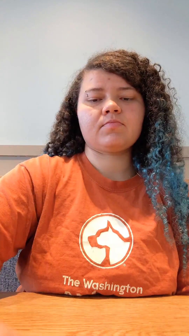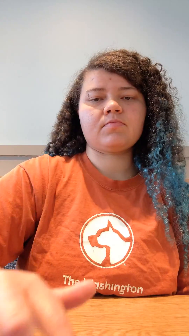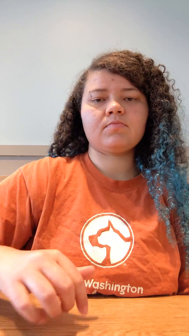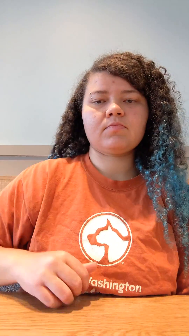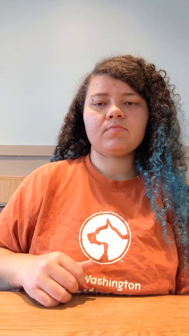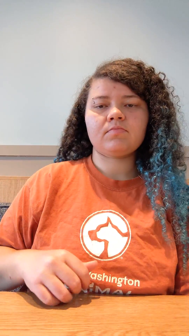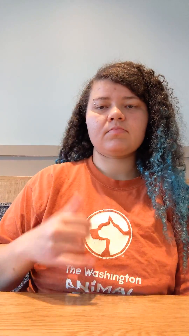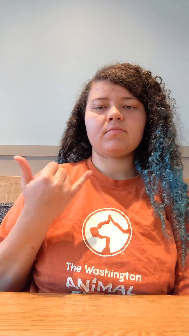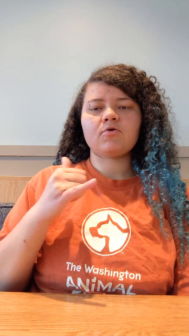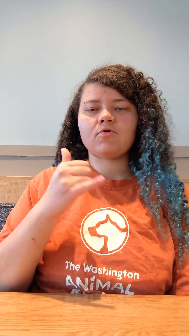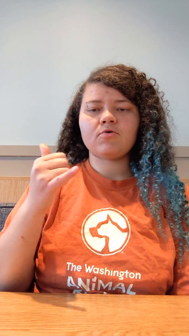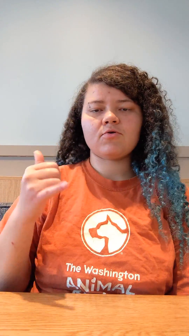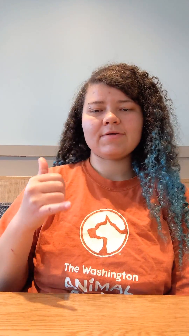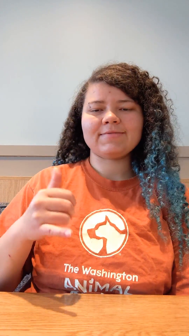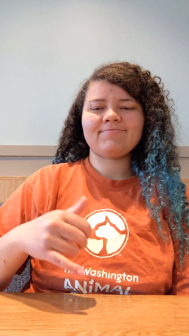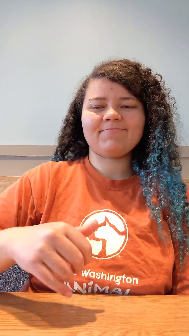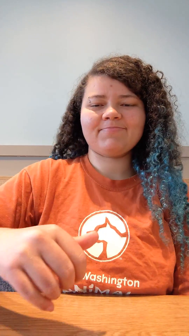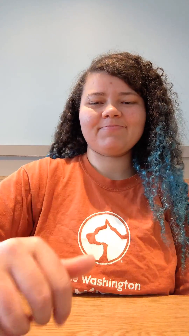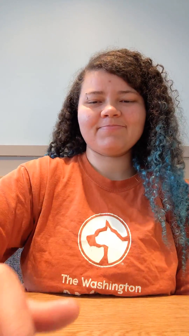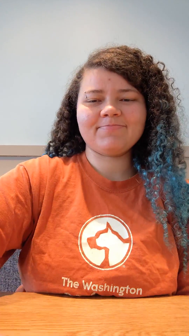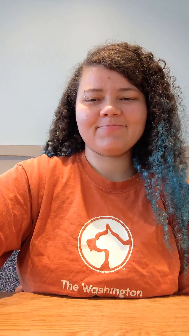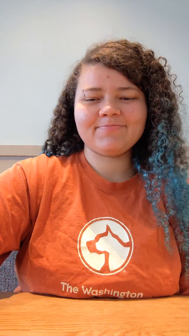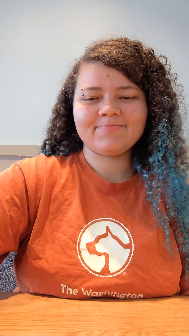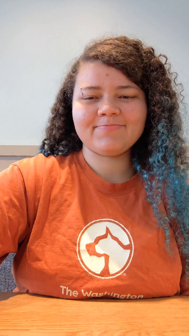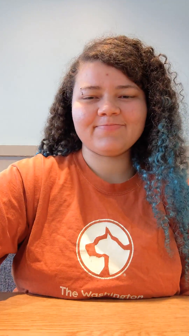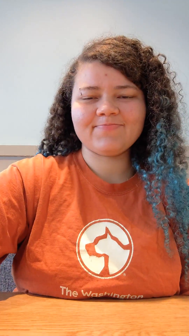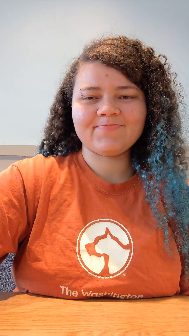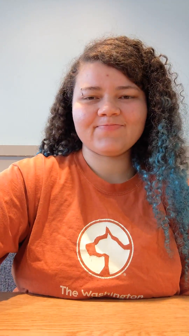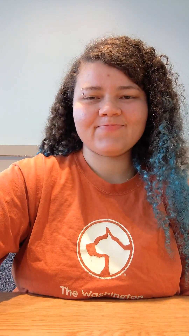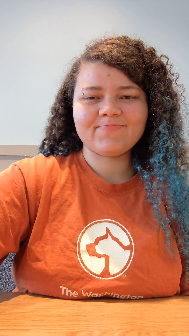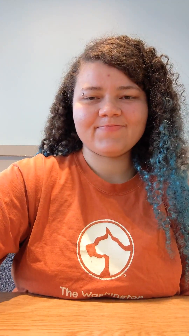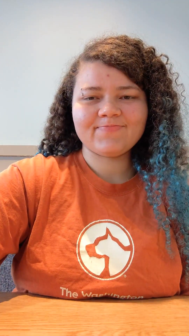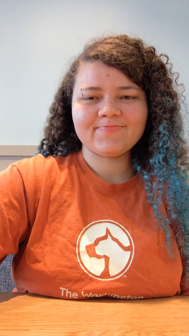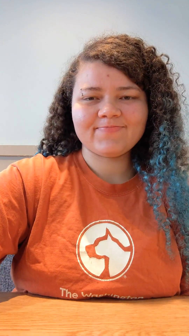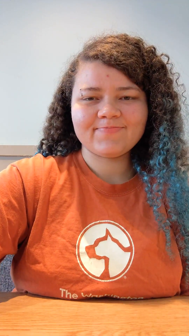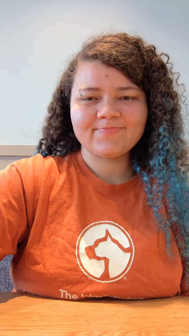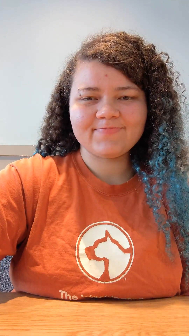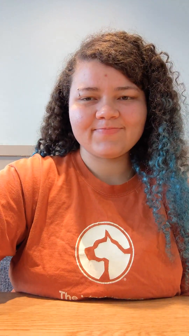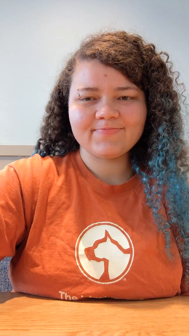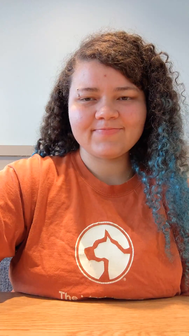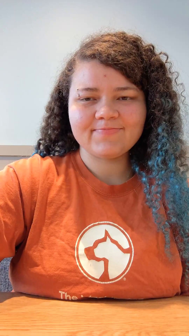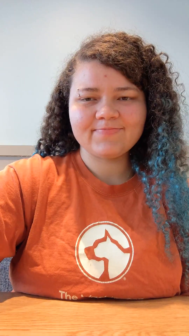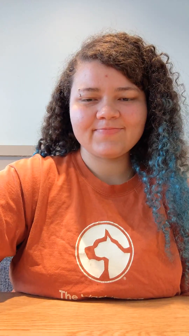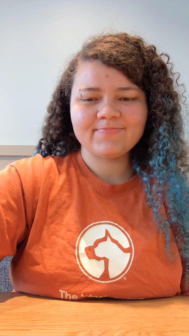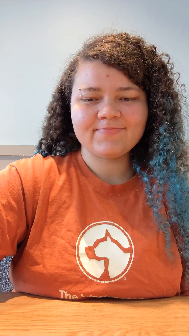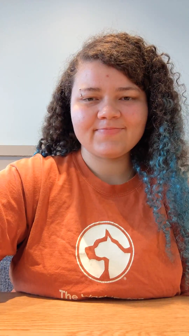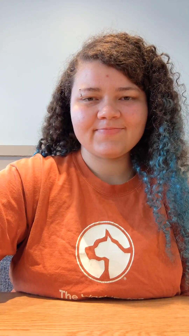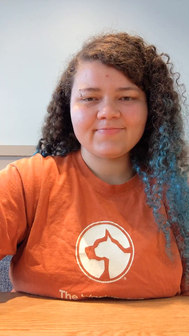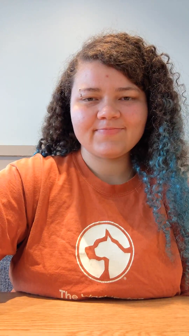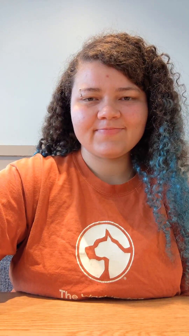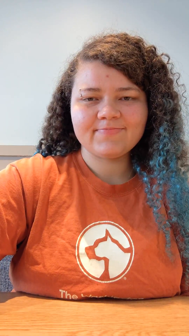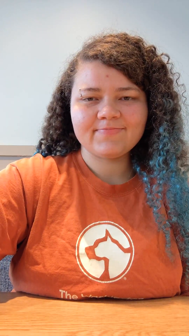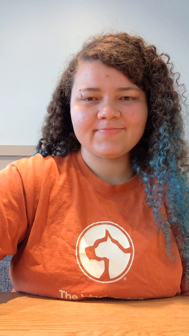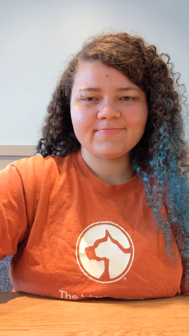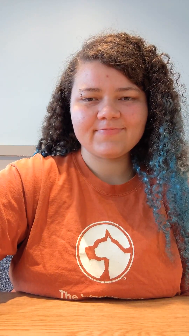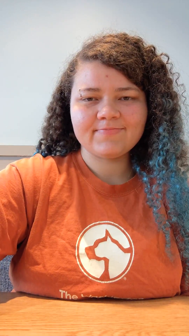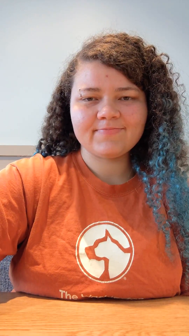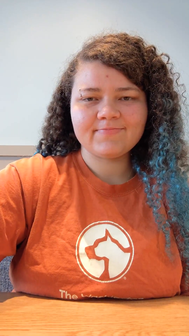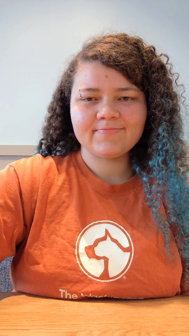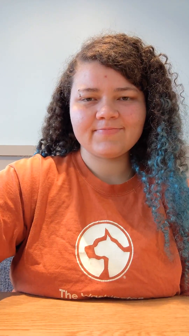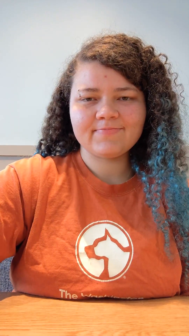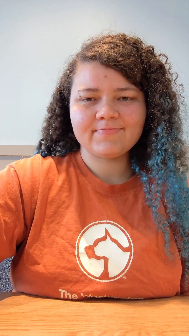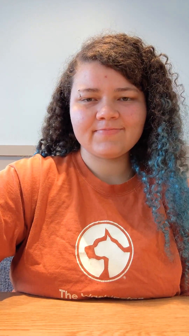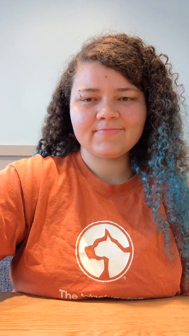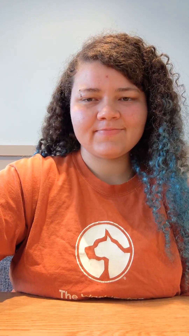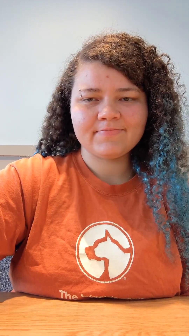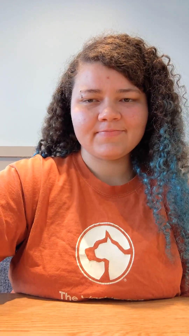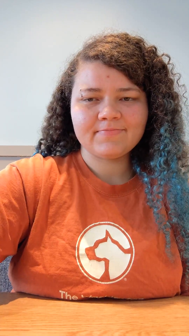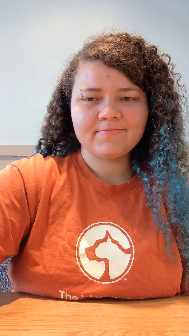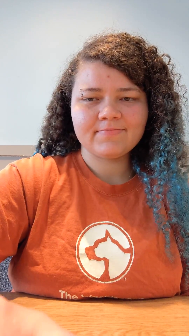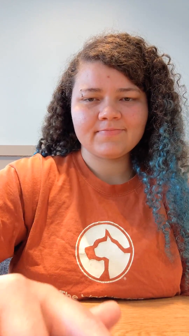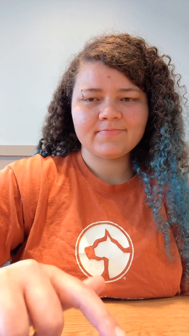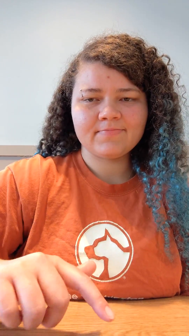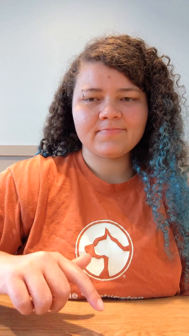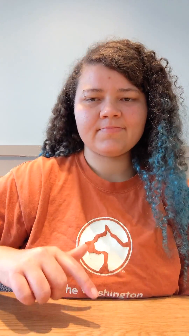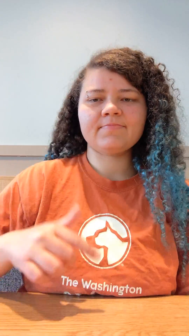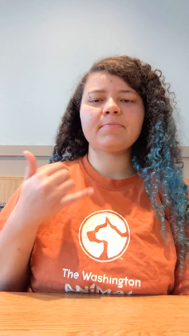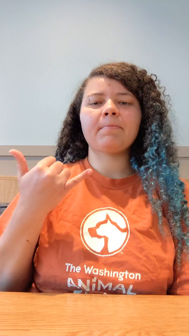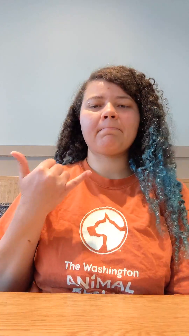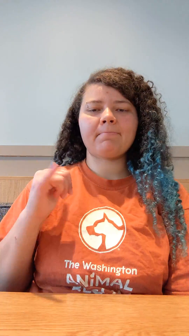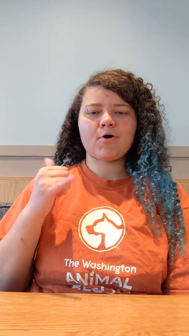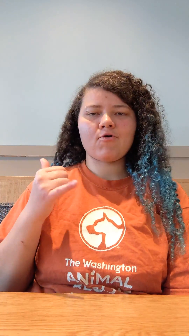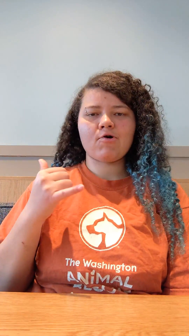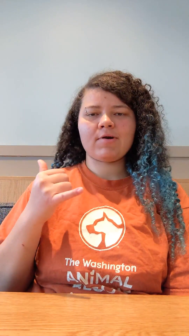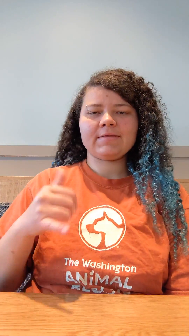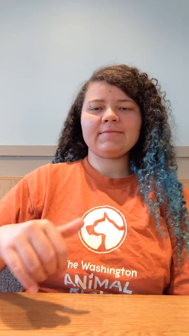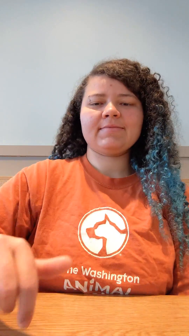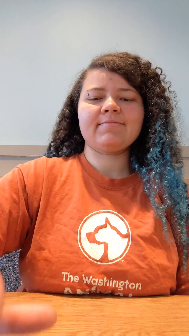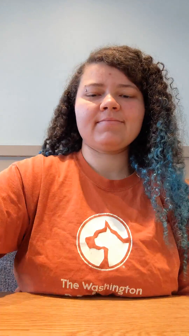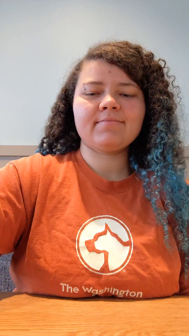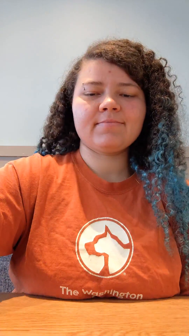party